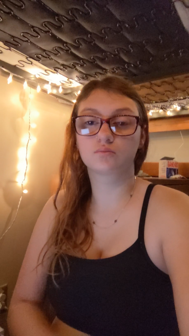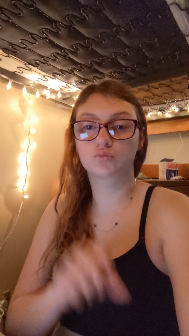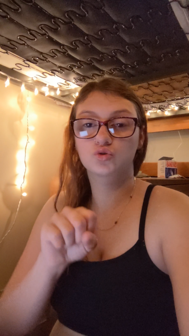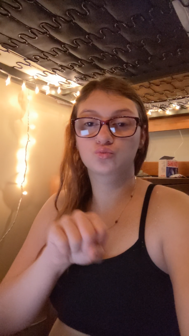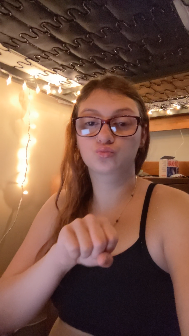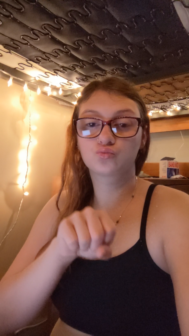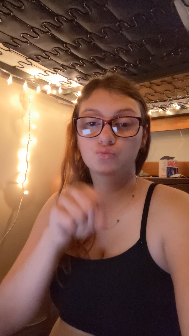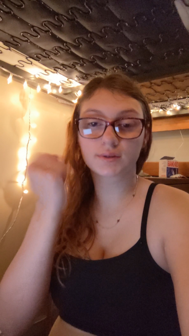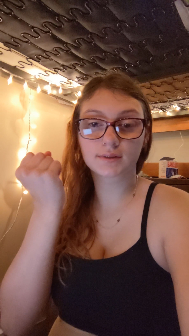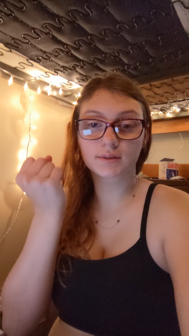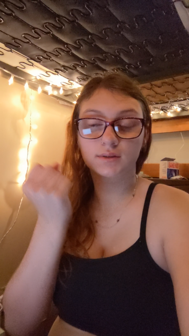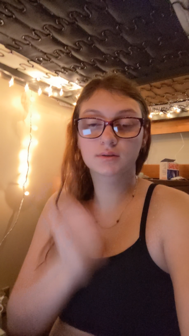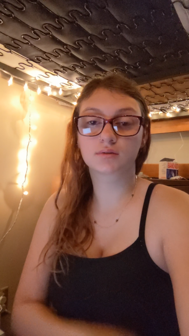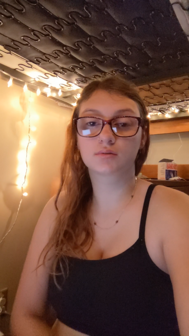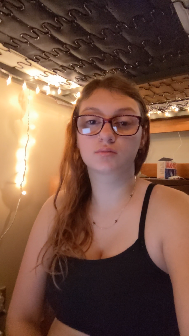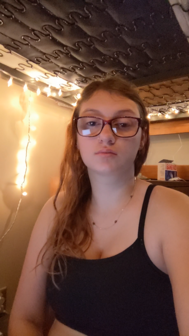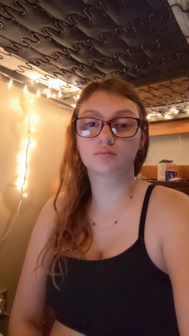break